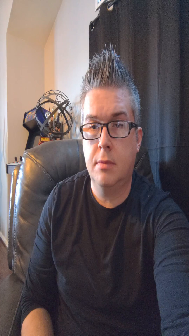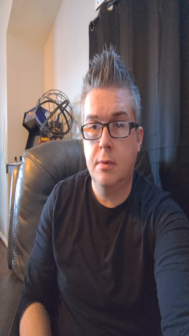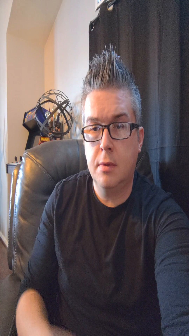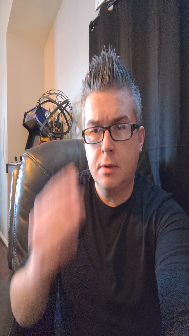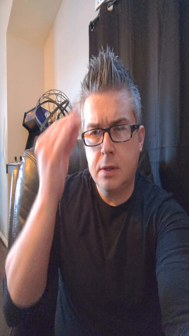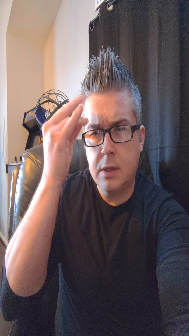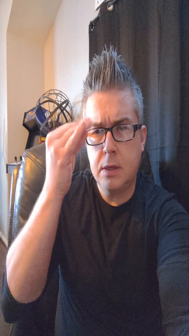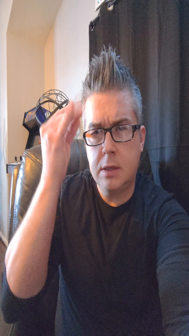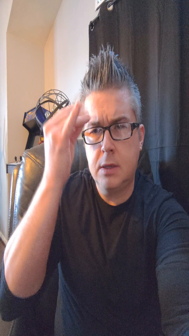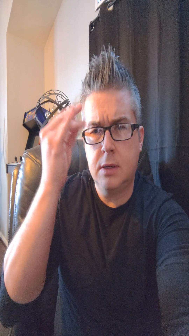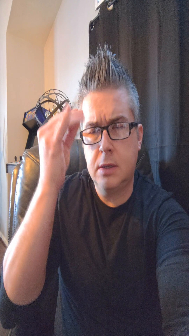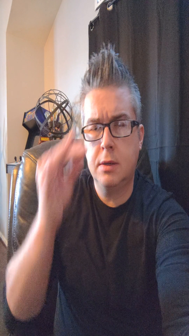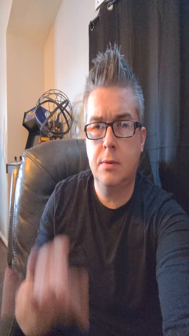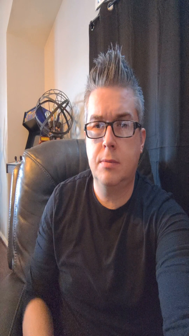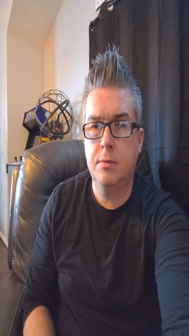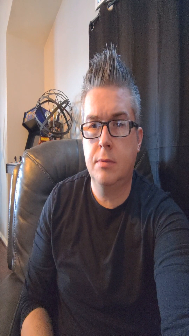think